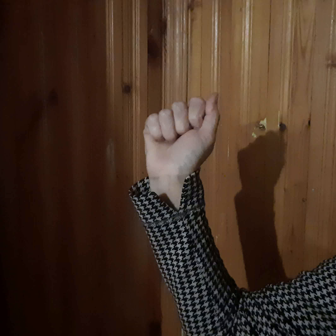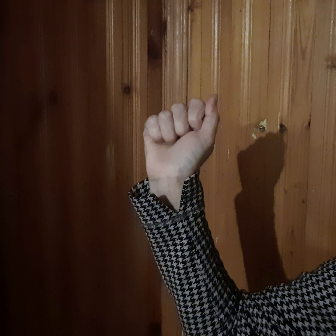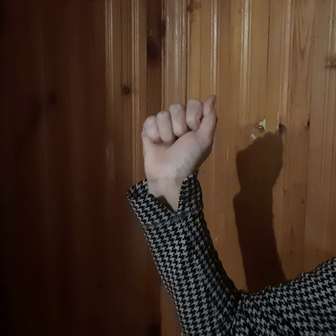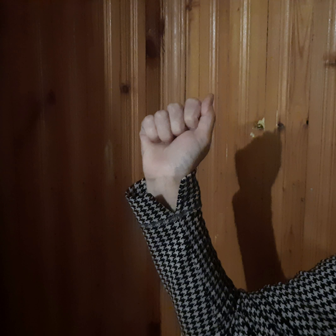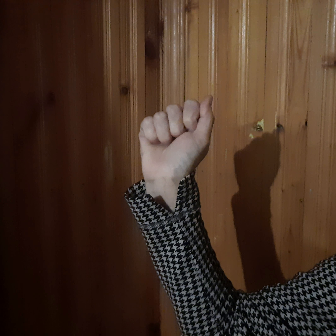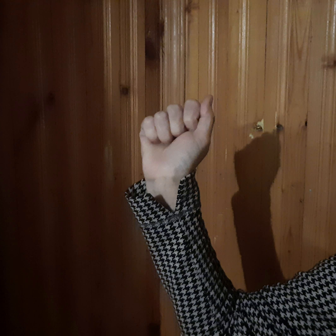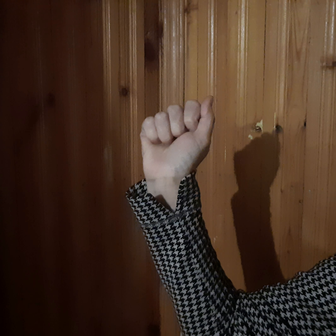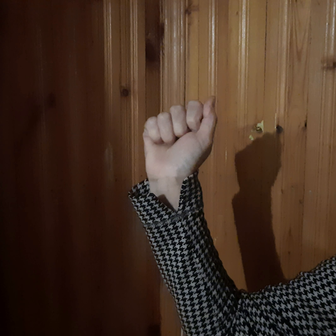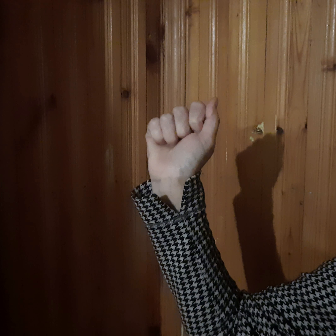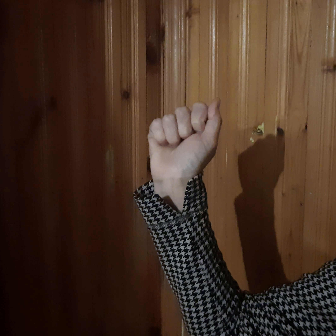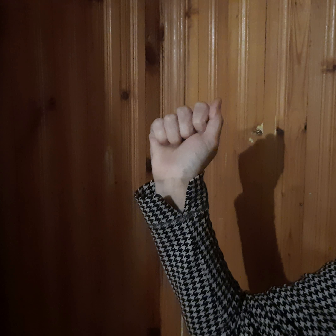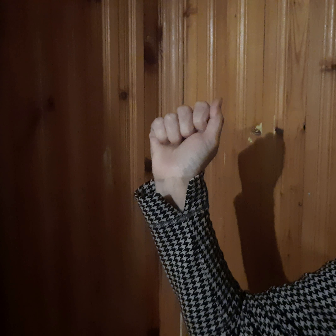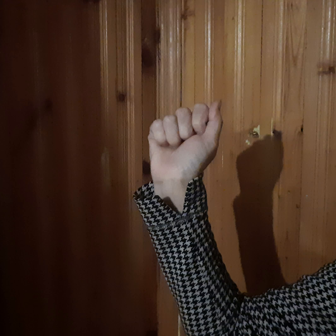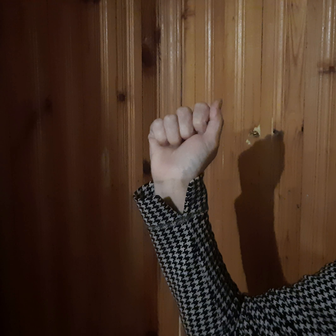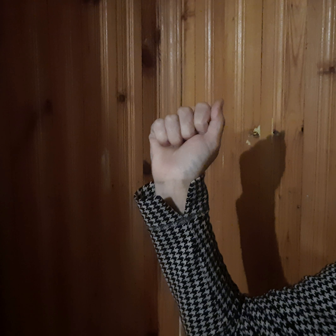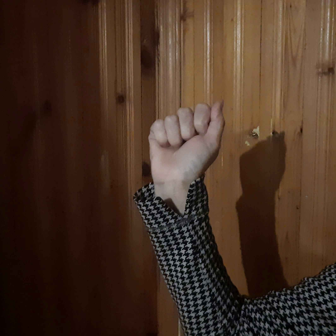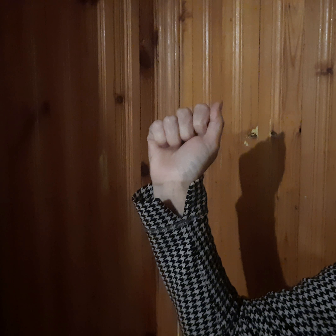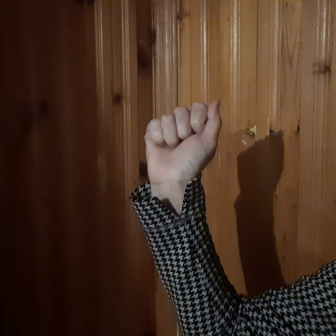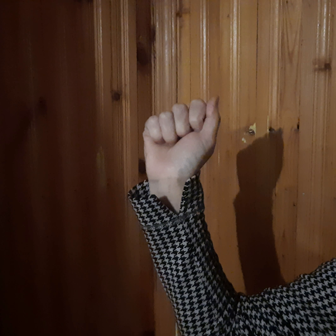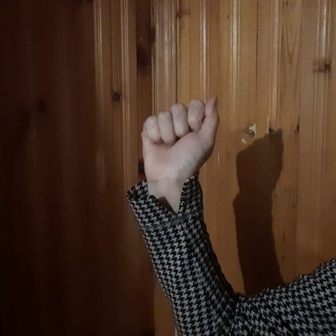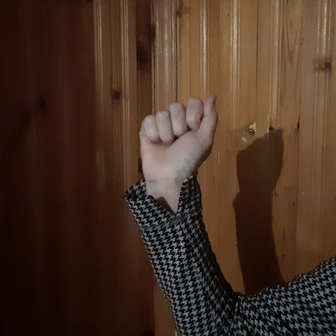А